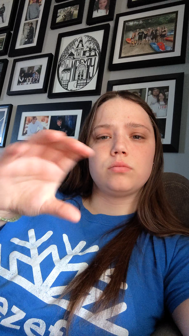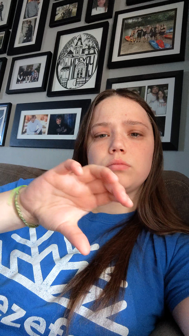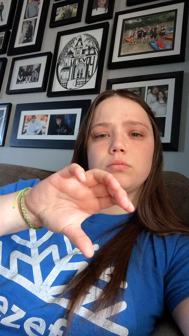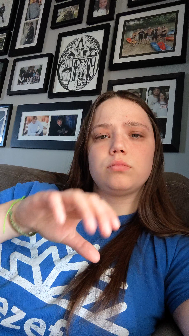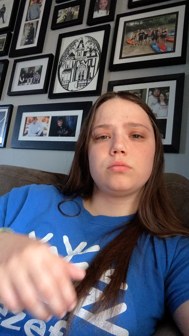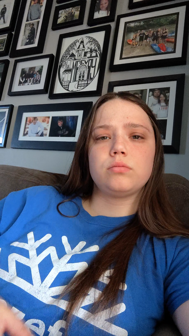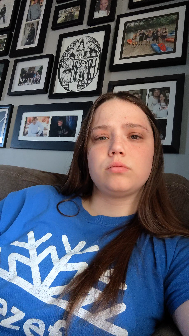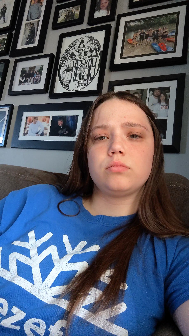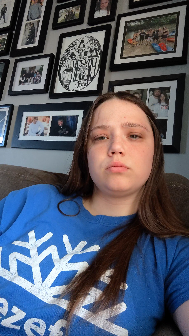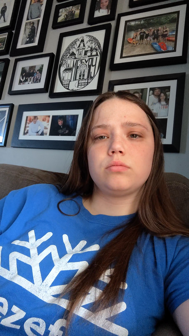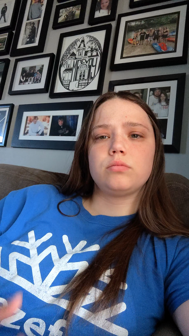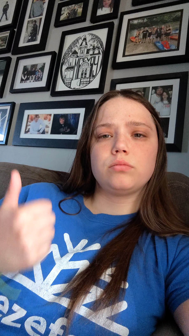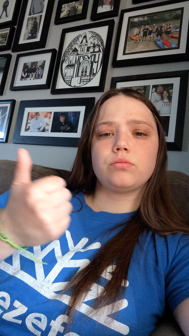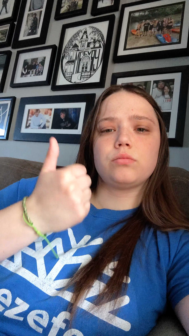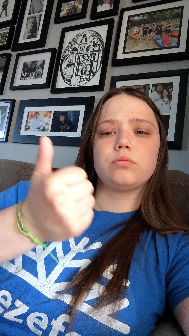chase